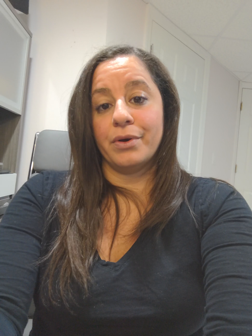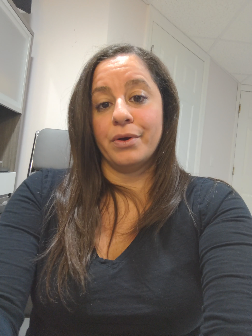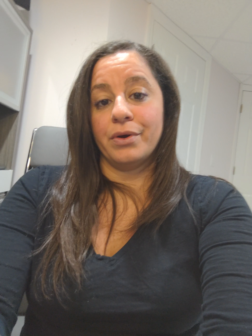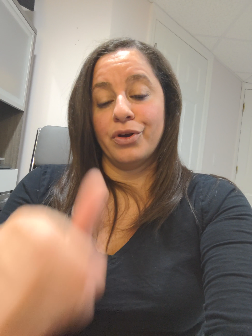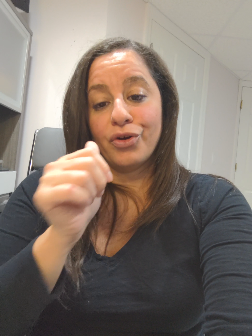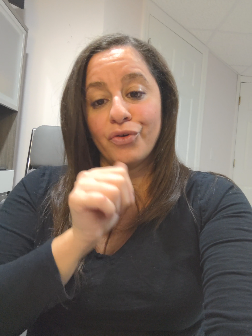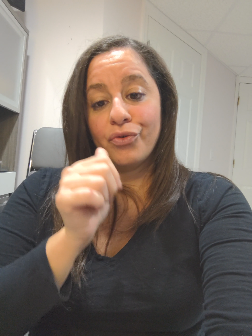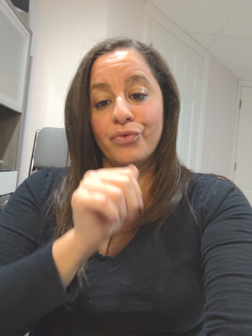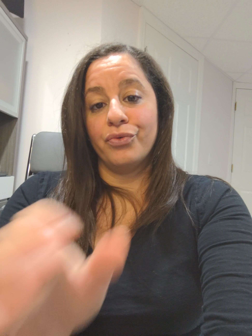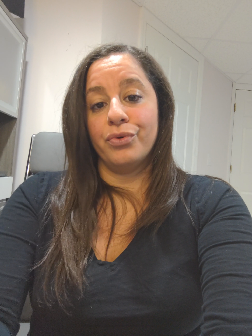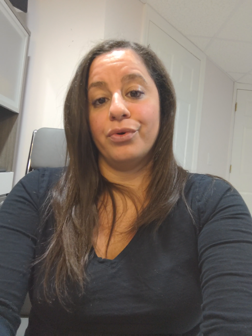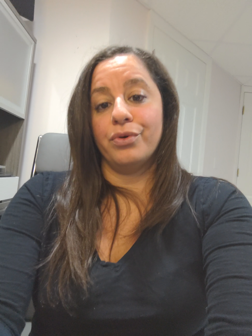girl